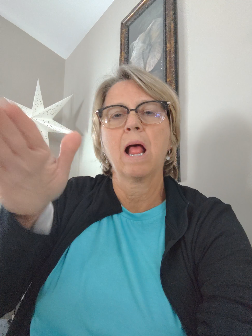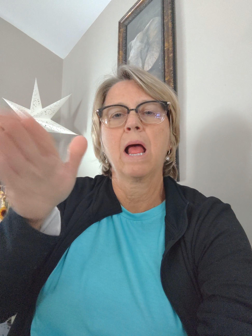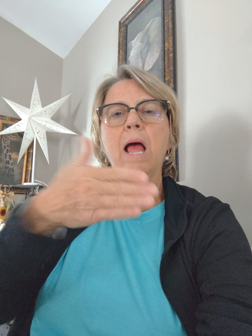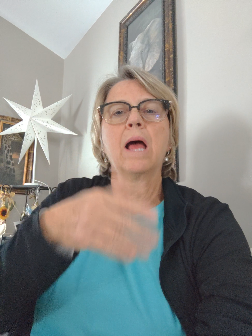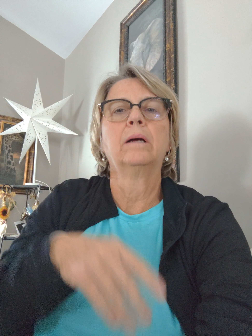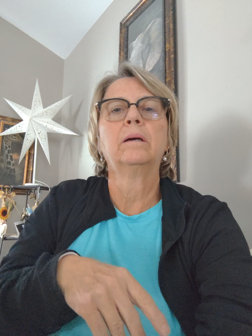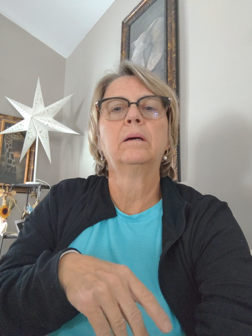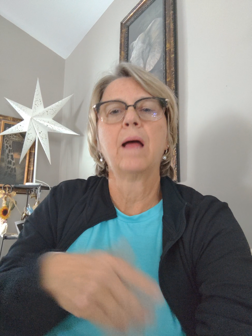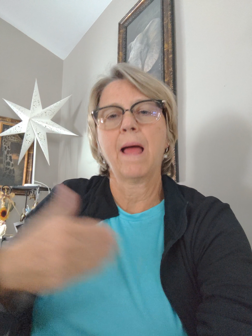flag